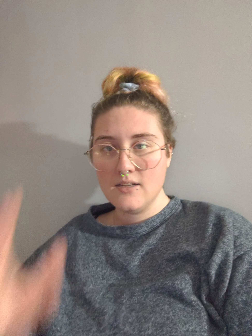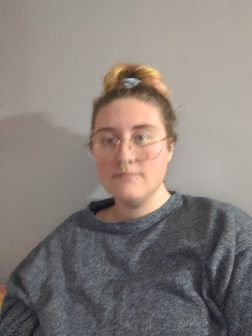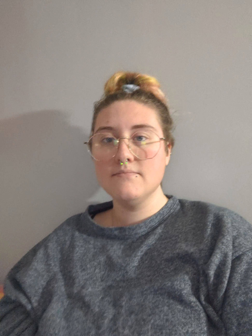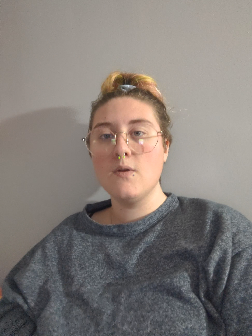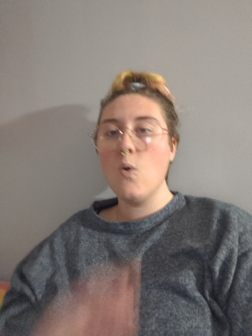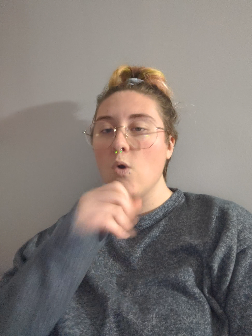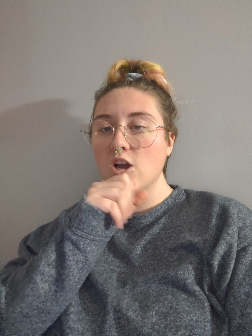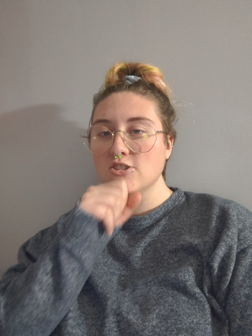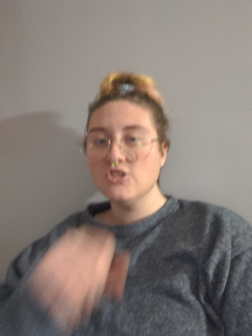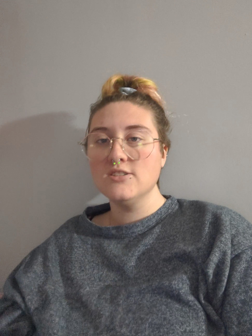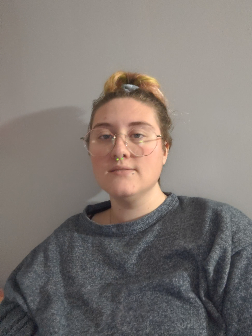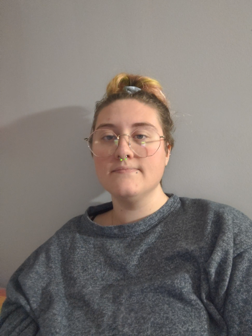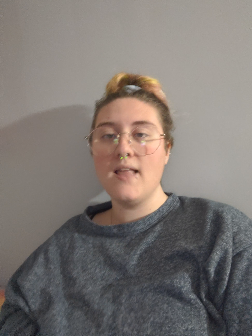orange